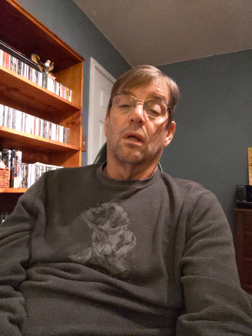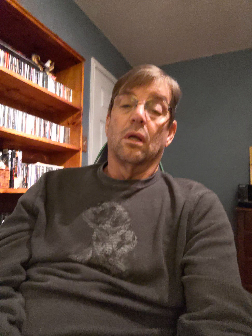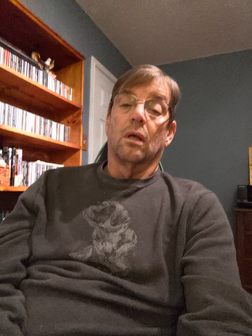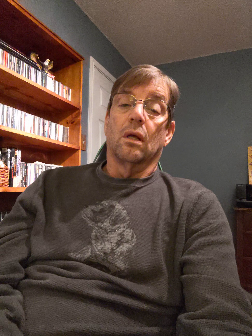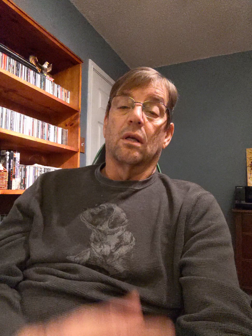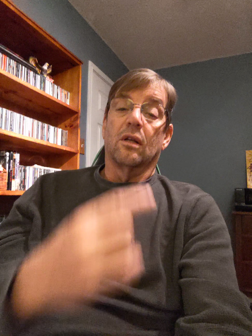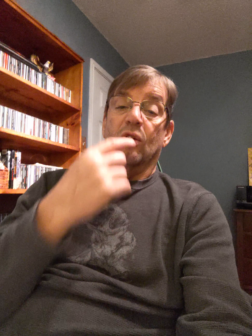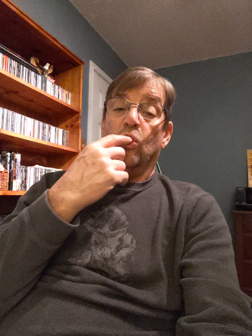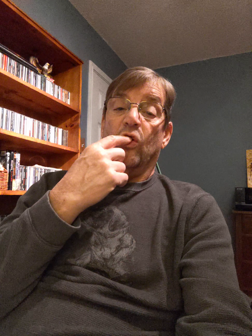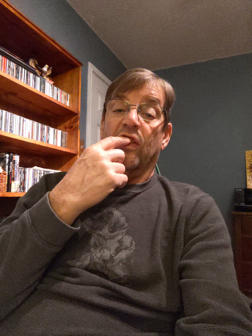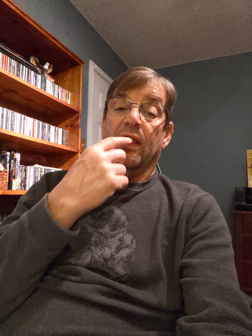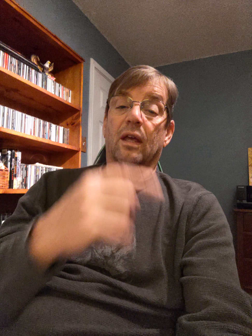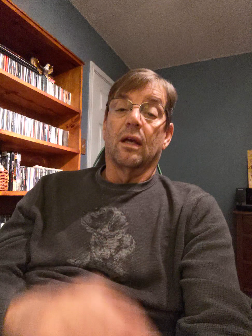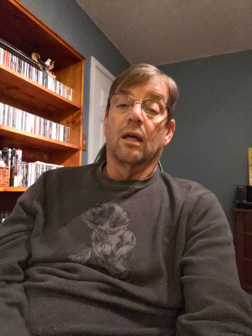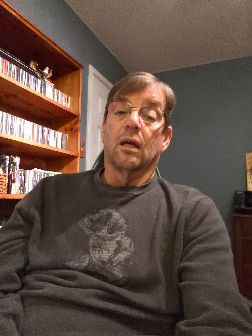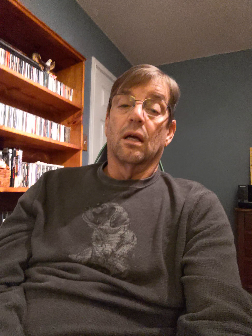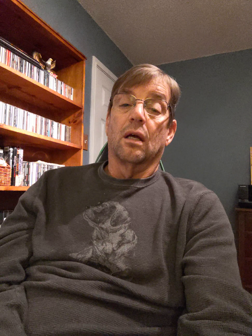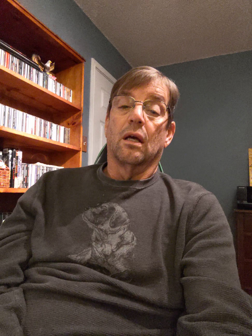tooth